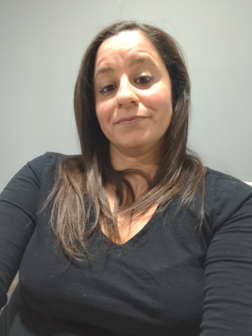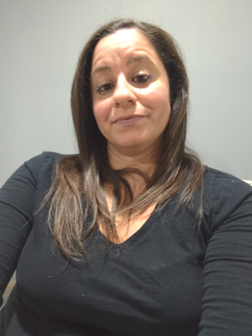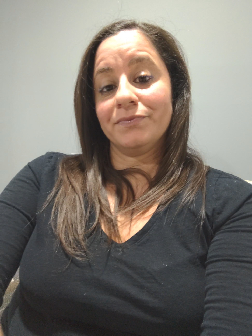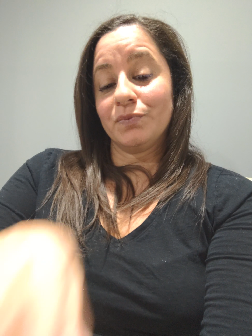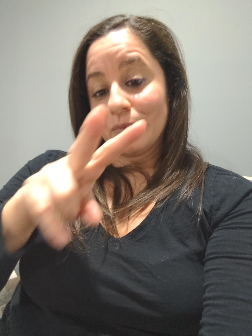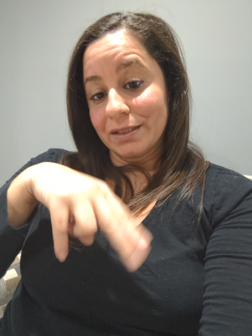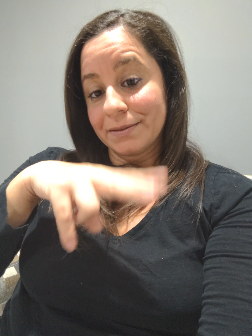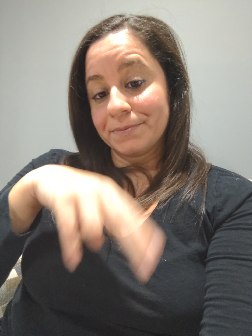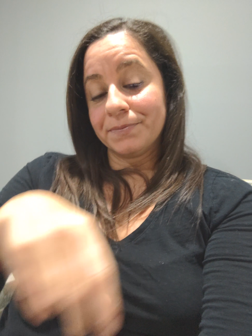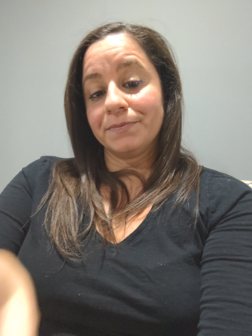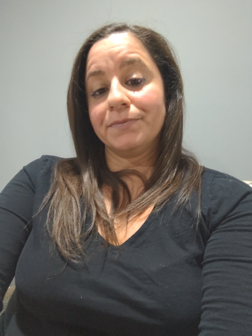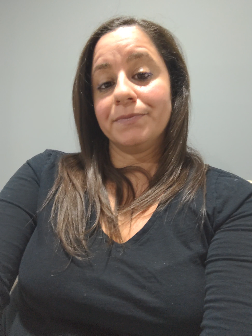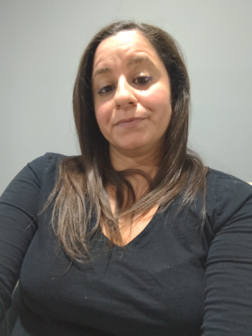read